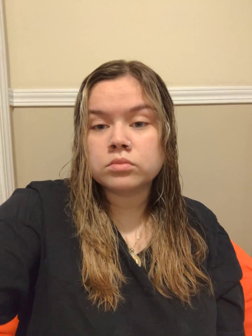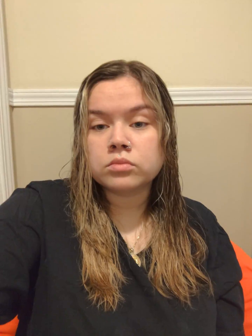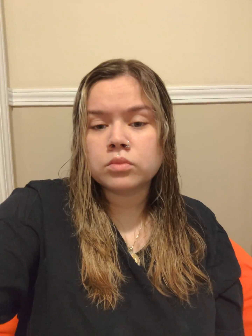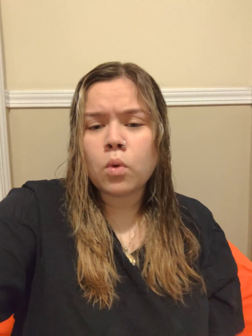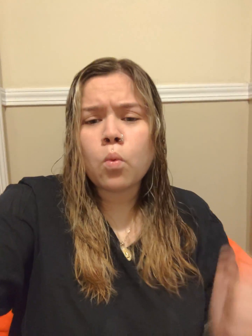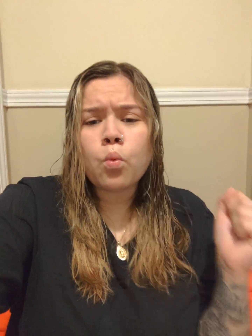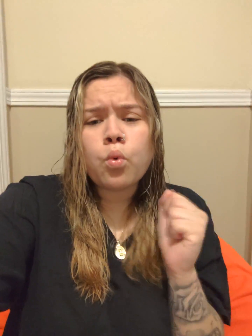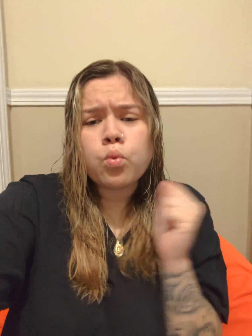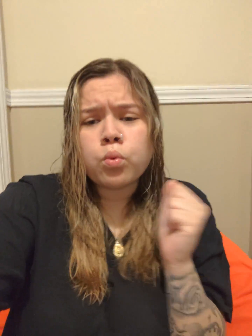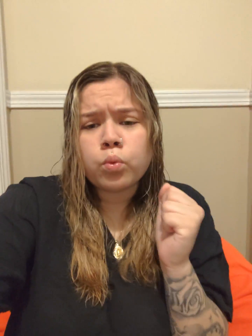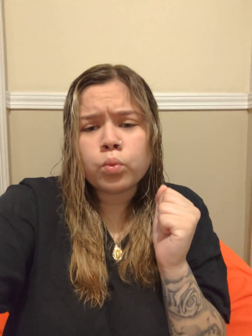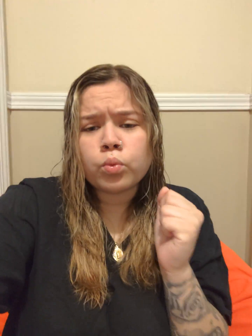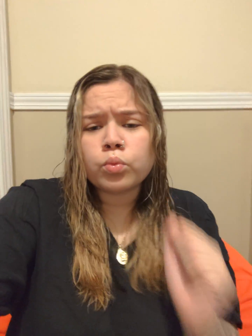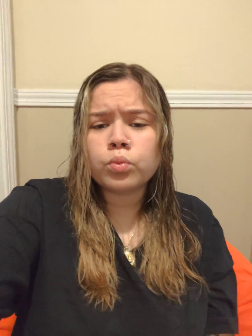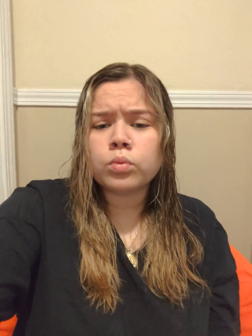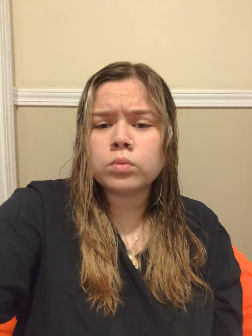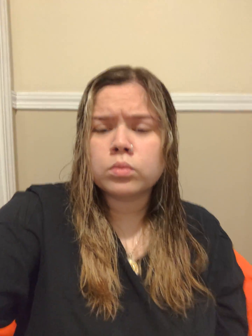cold